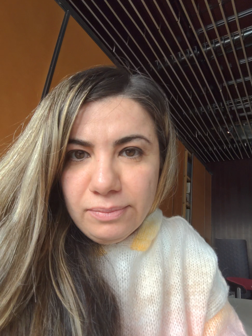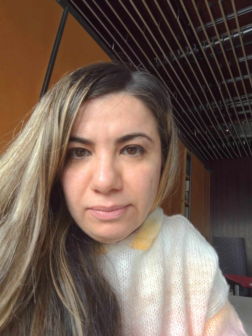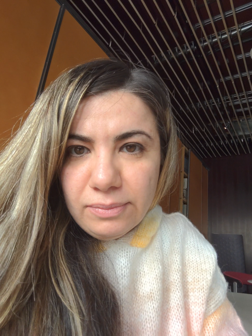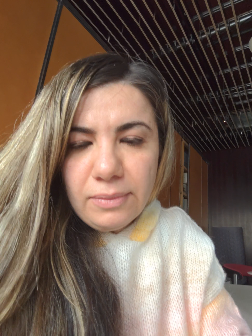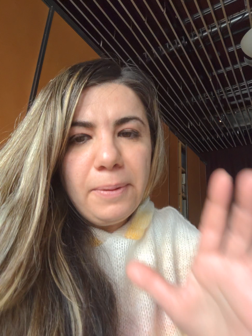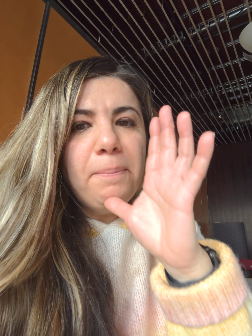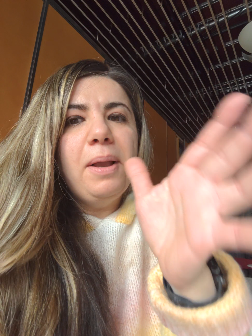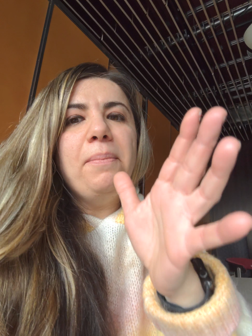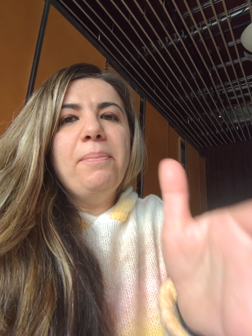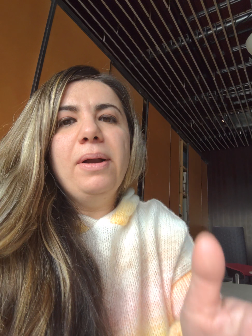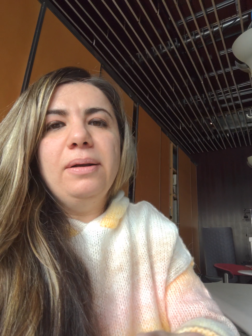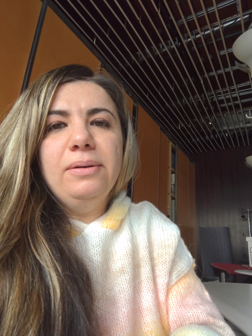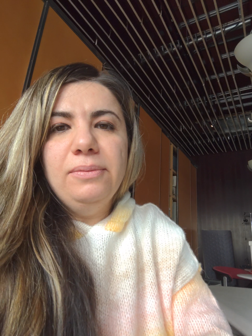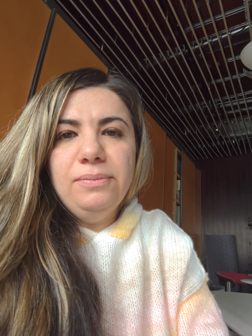grandma